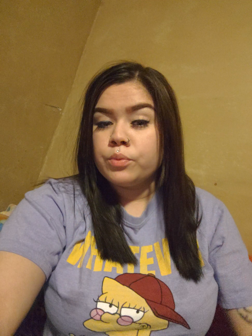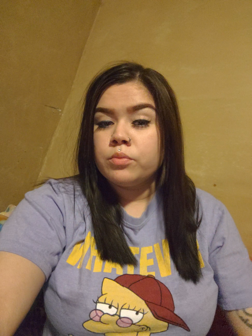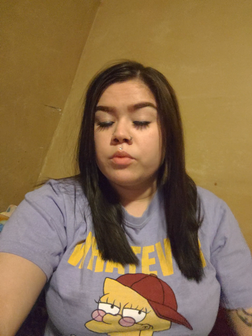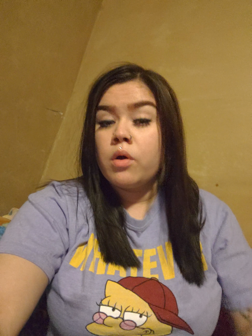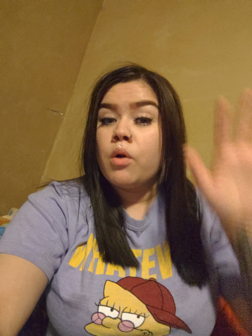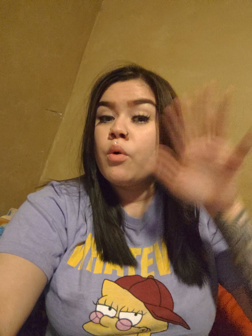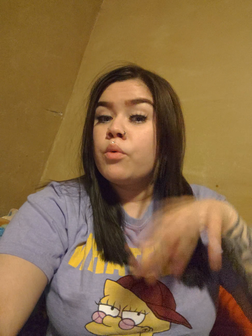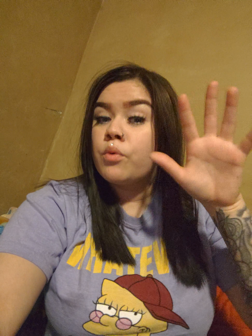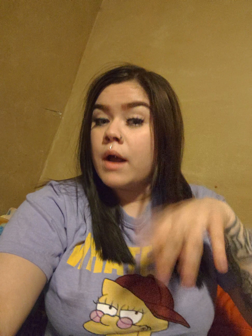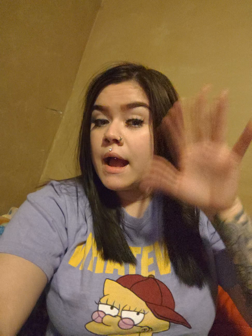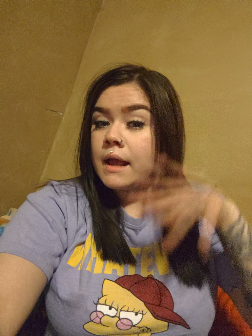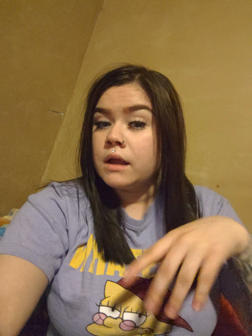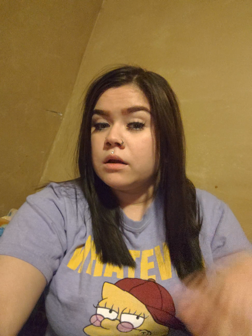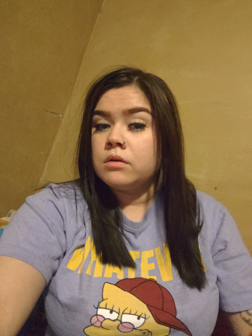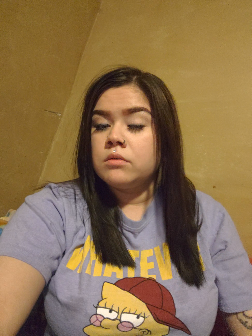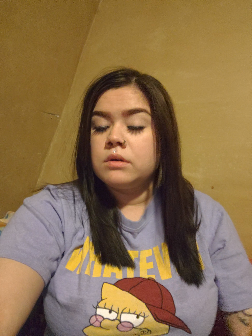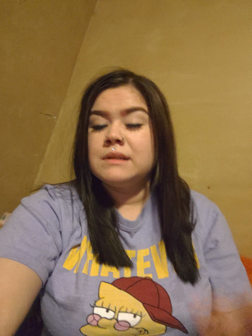rain